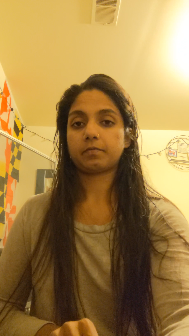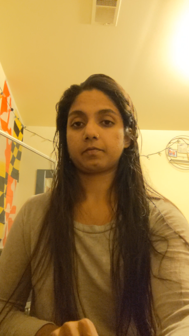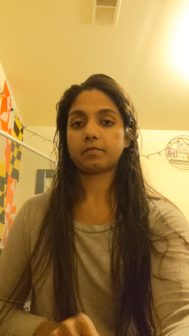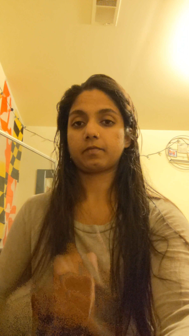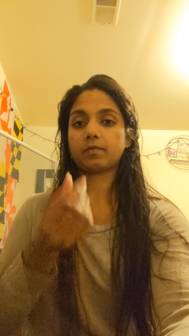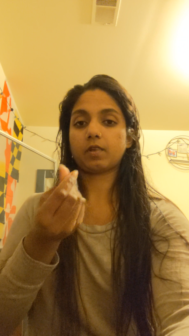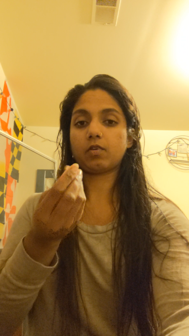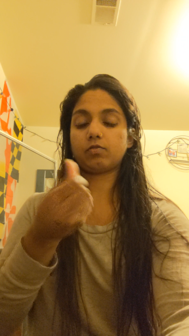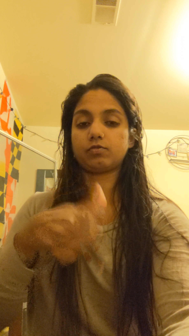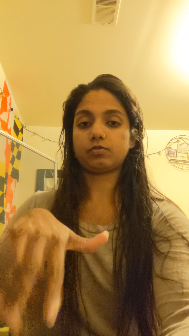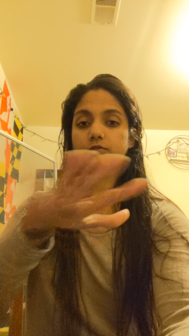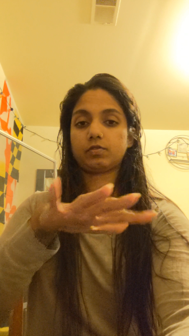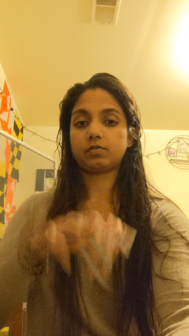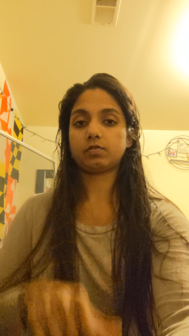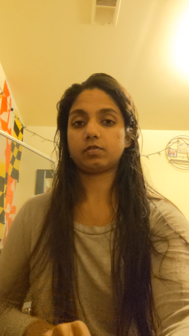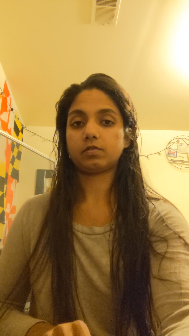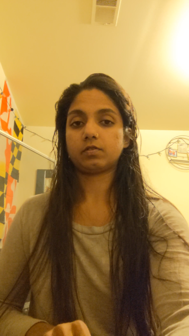garden